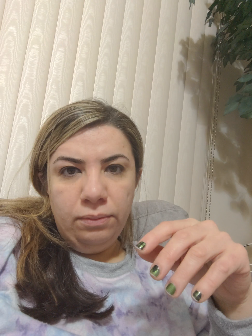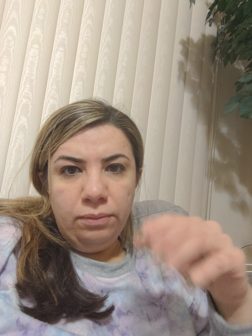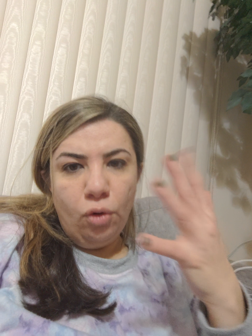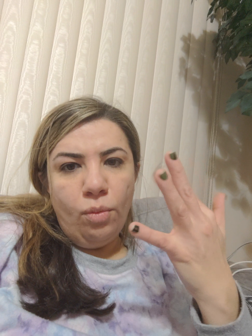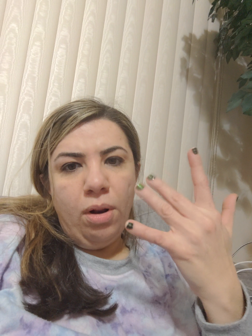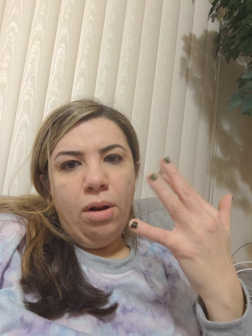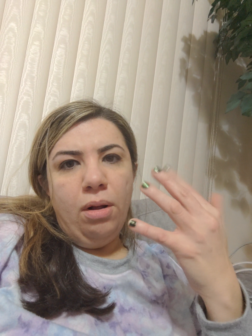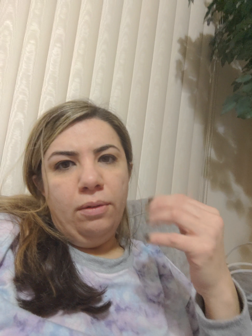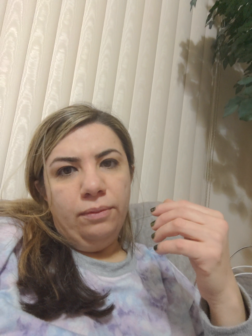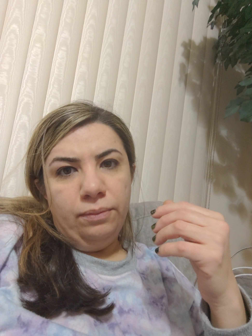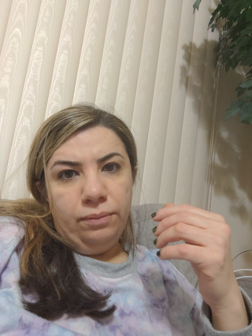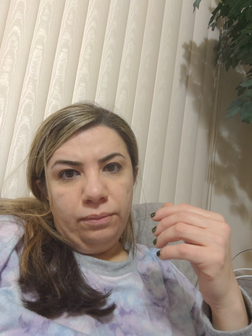wait